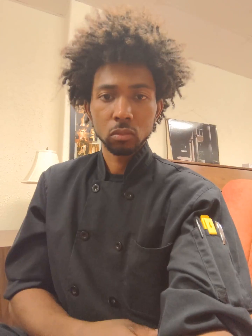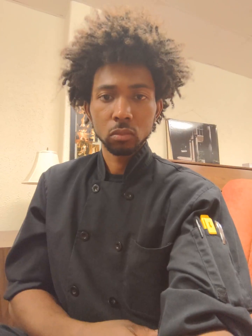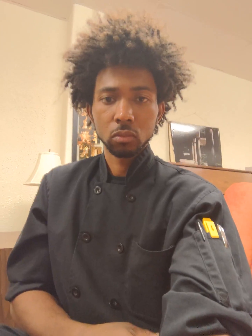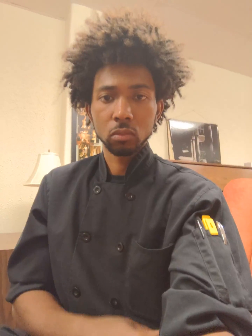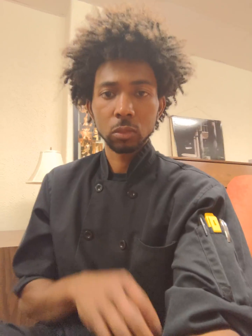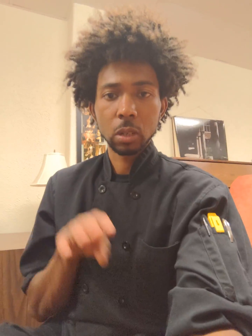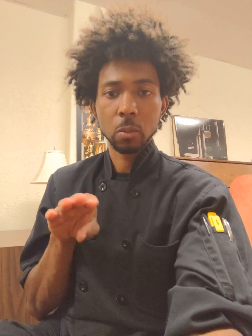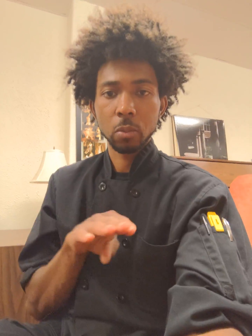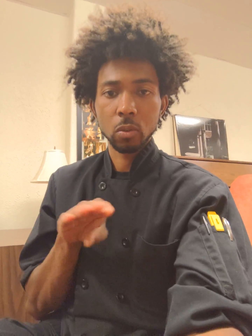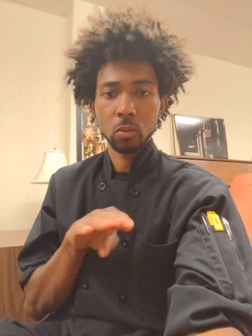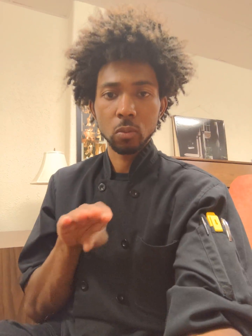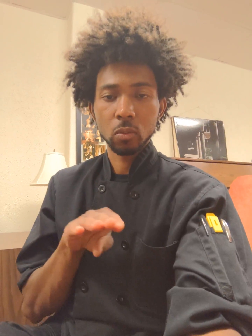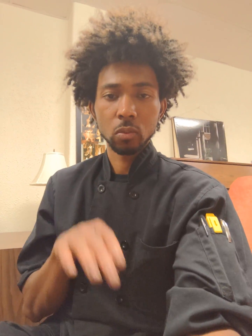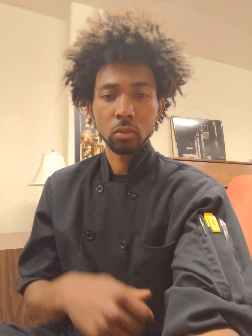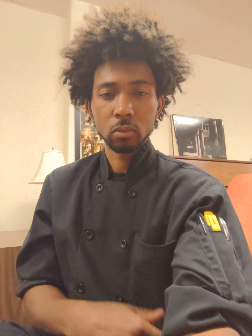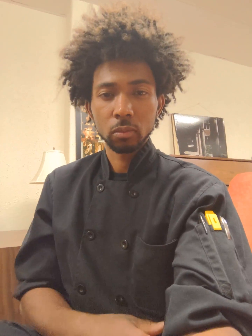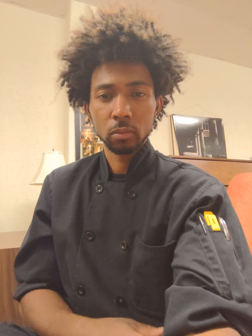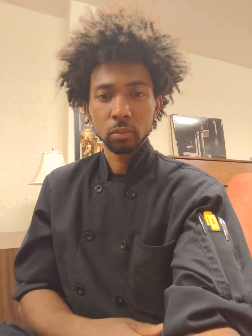boots